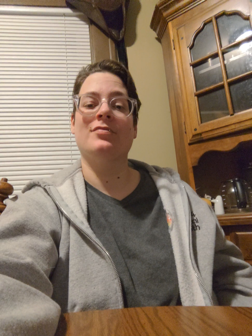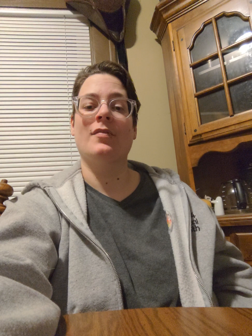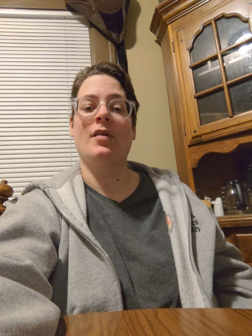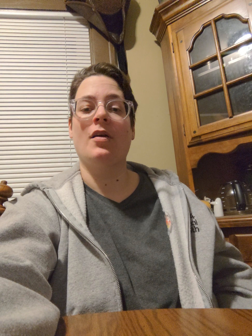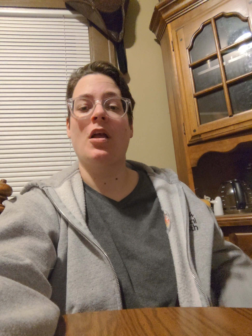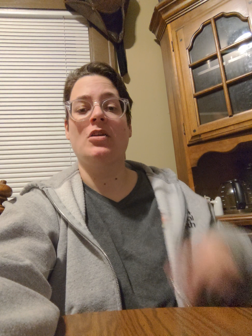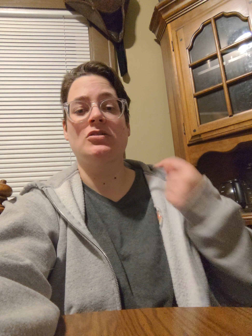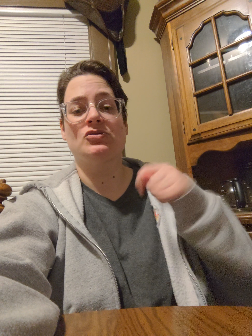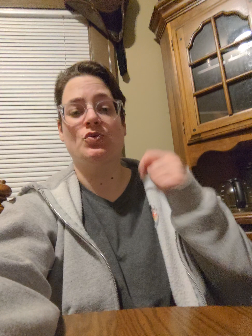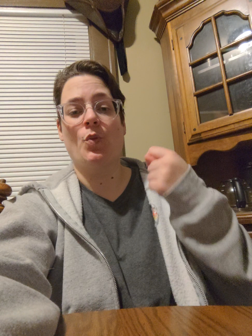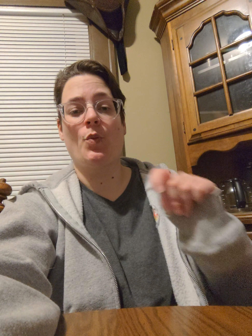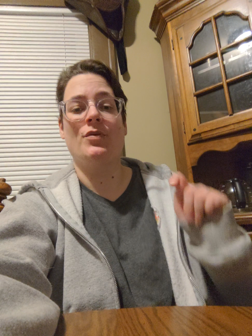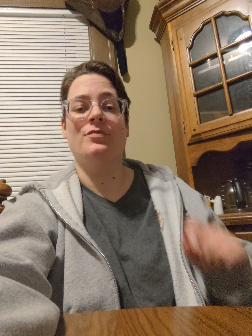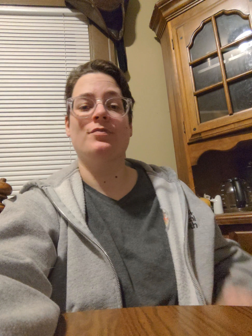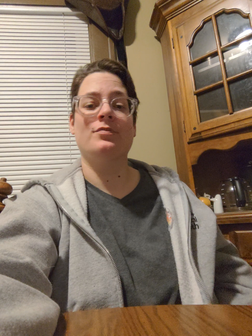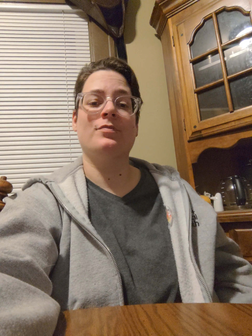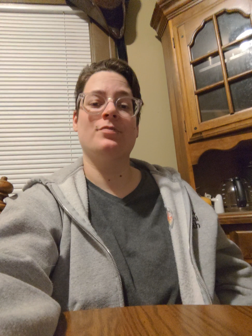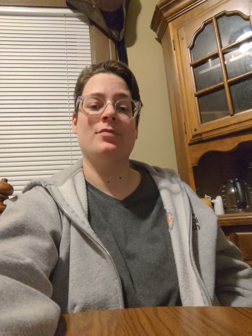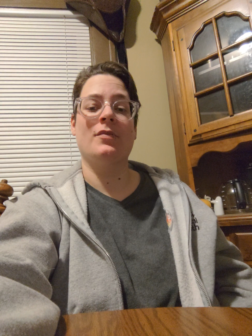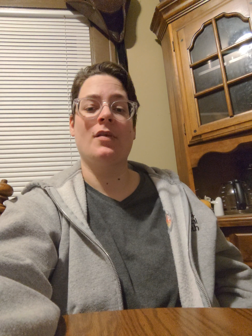toy